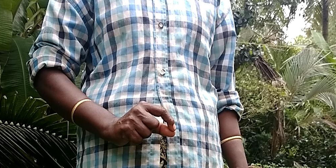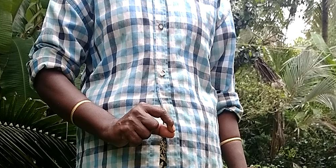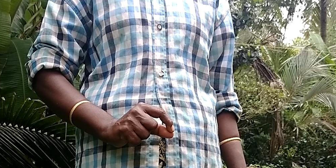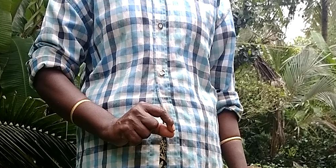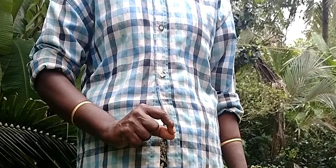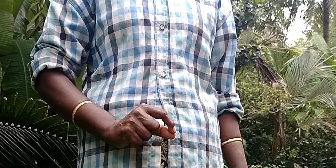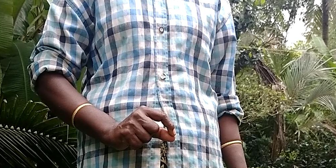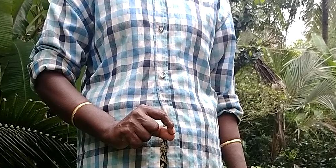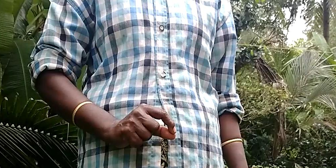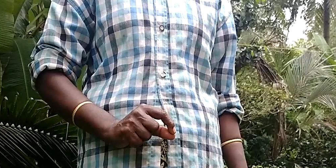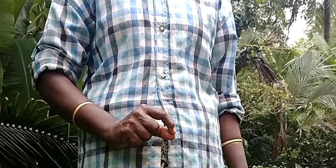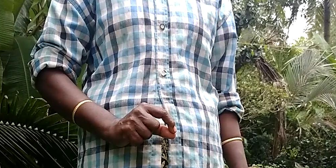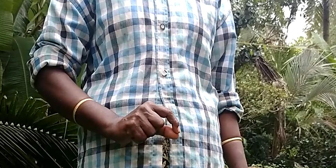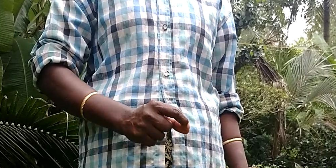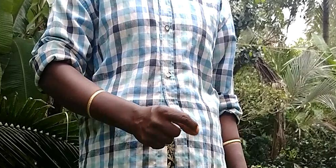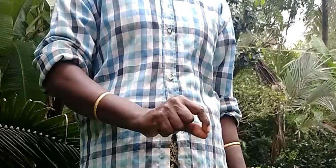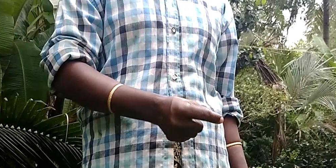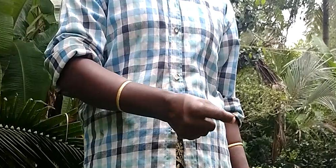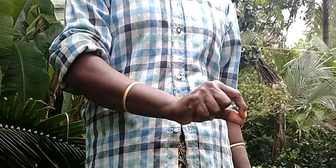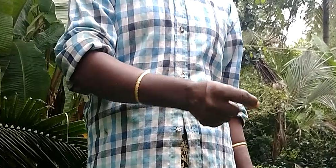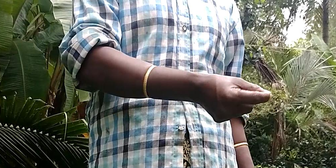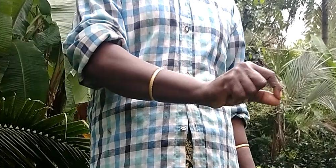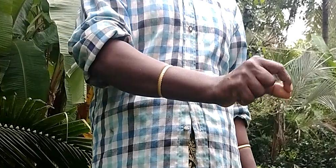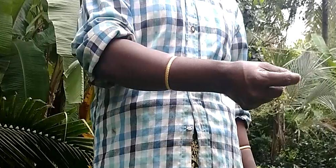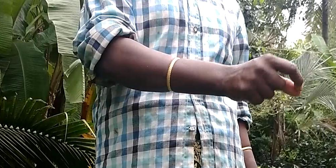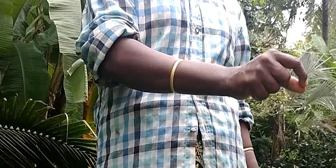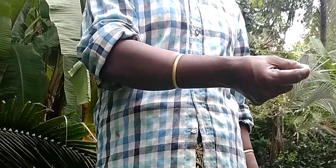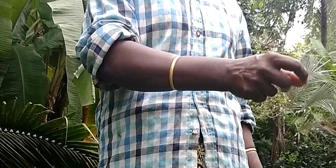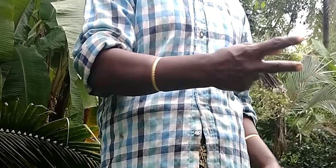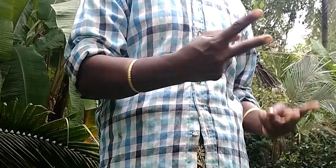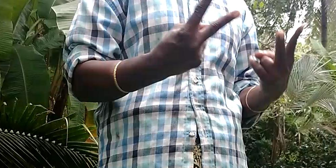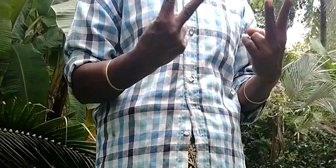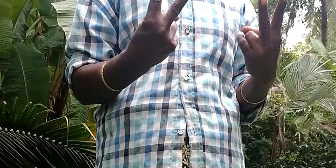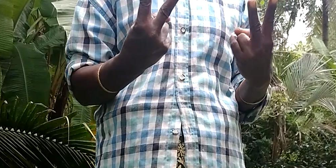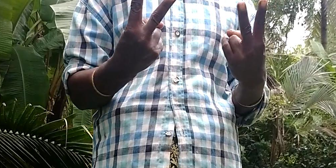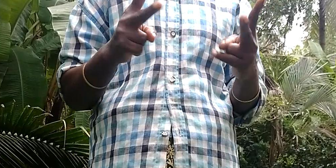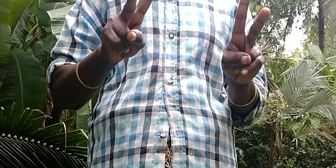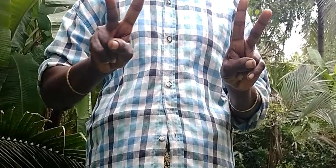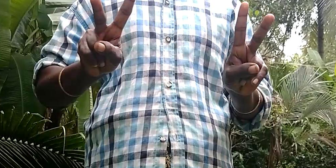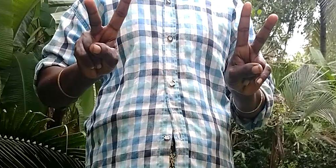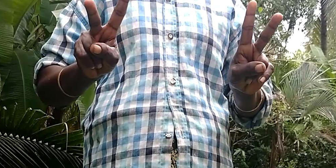Insect